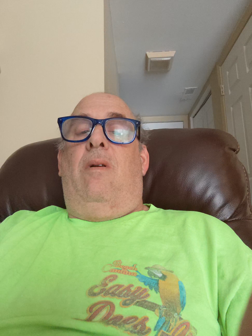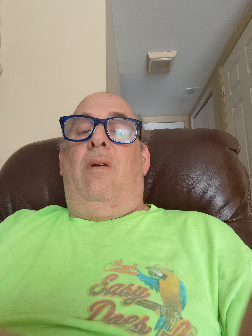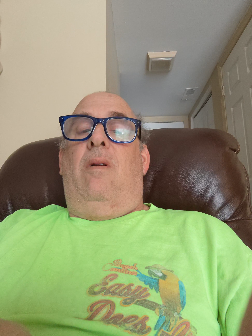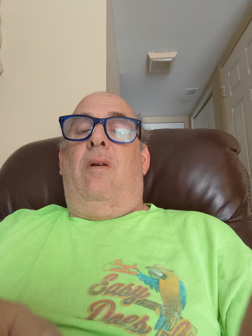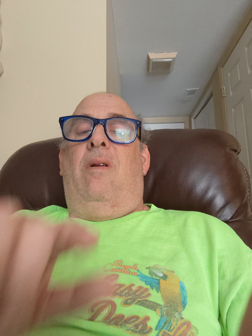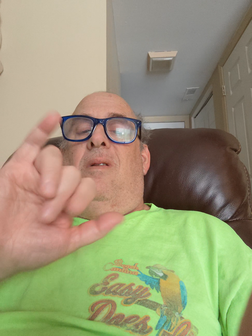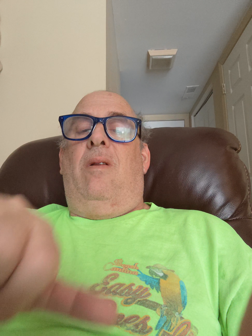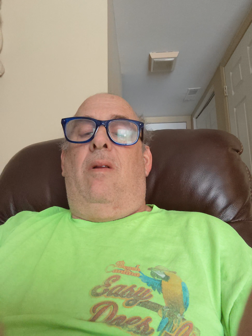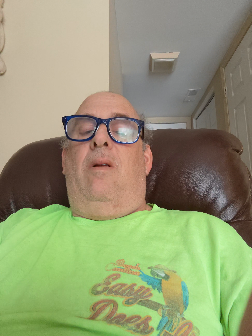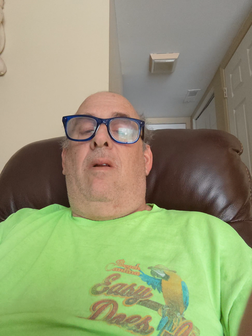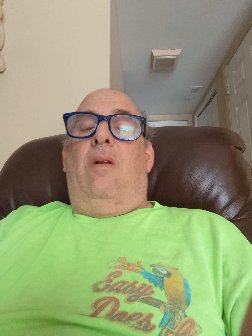that